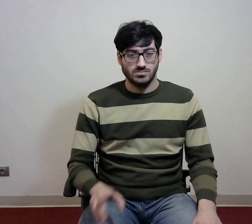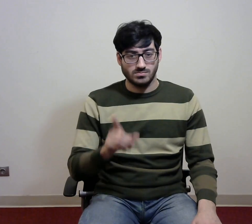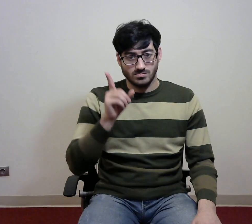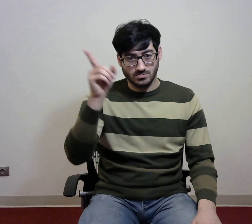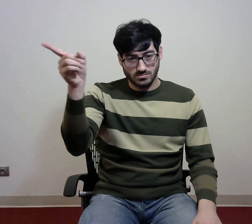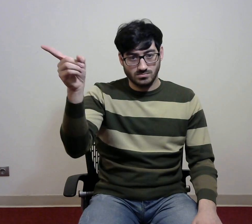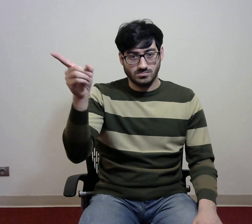onun